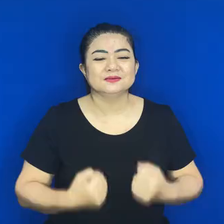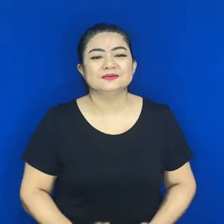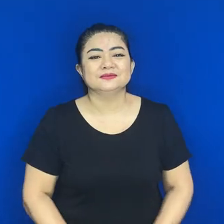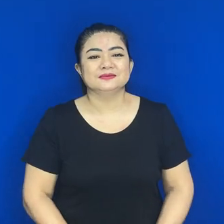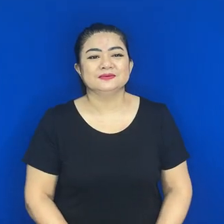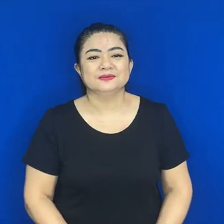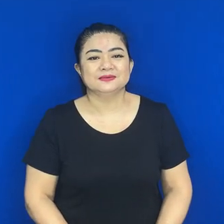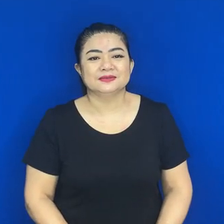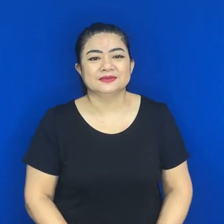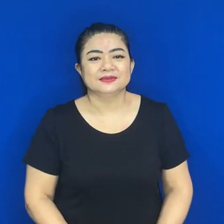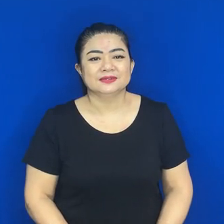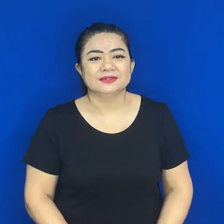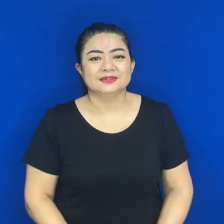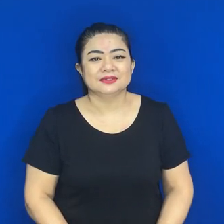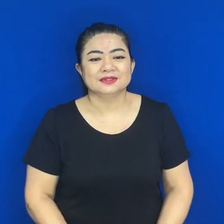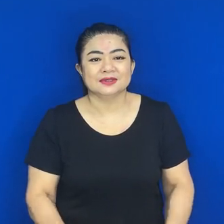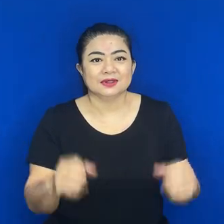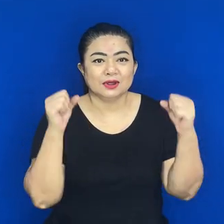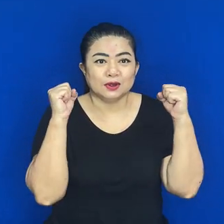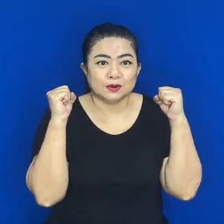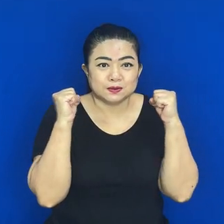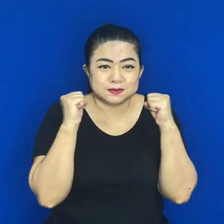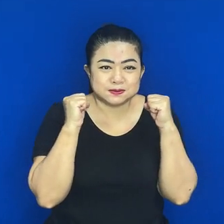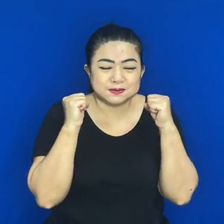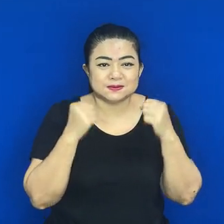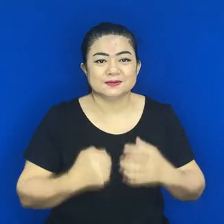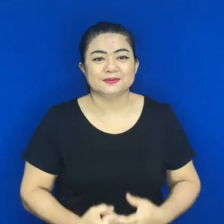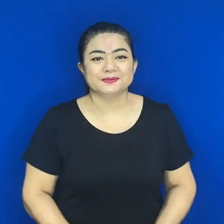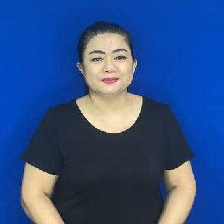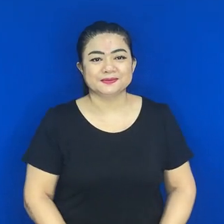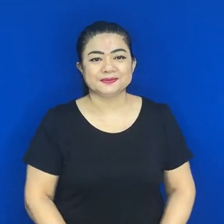cold